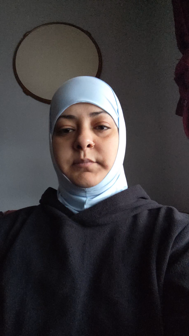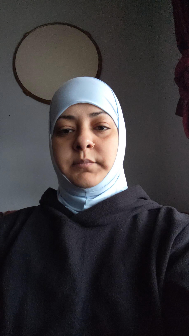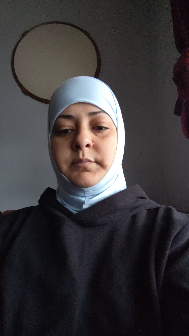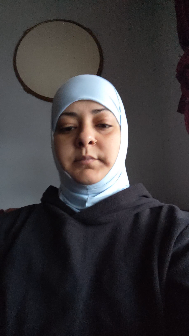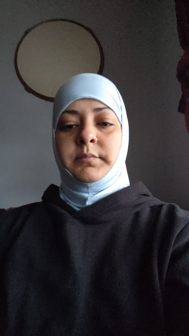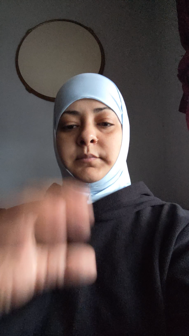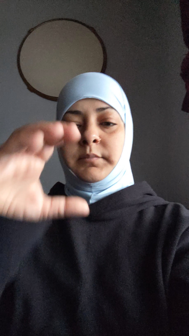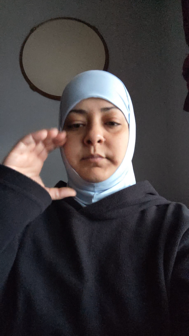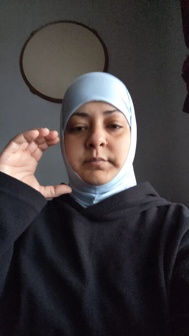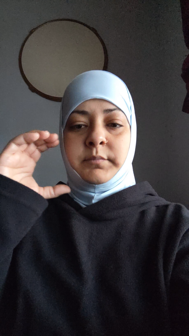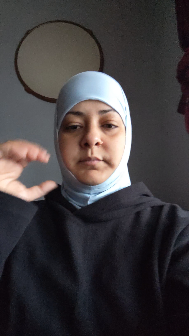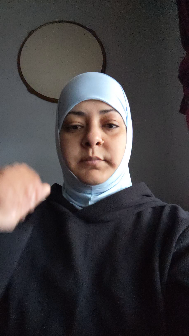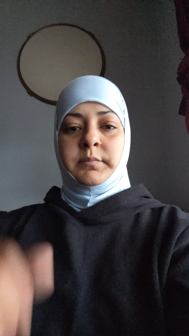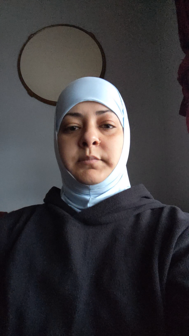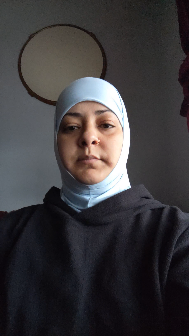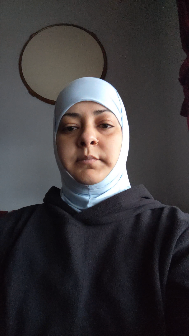bus